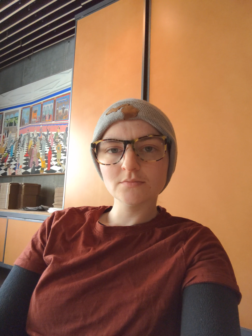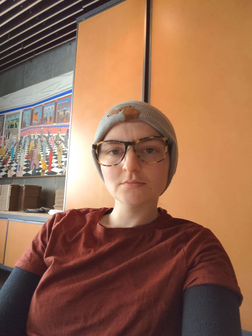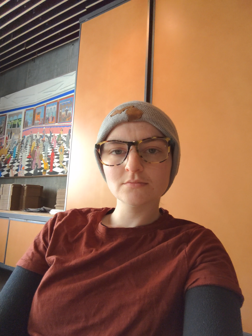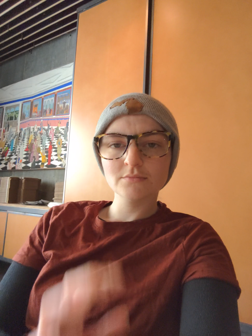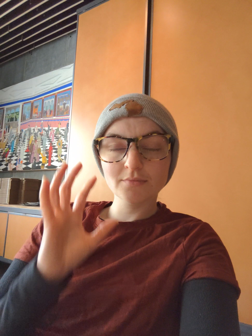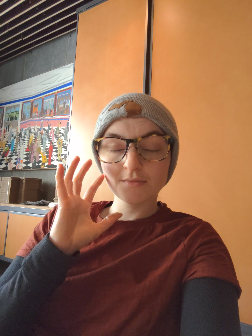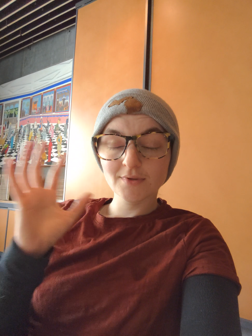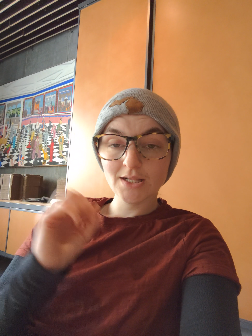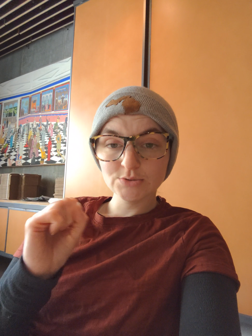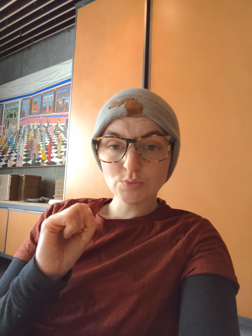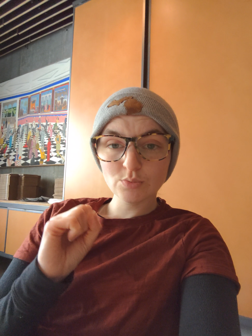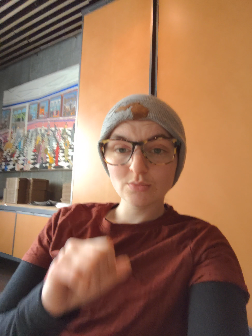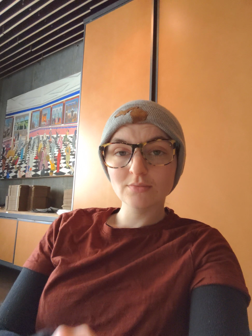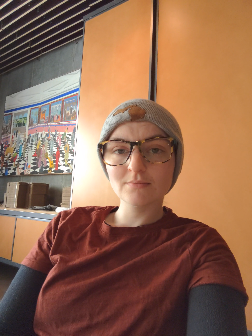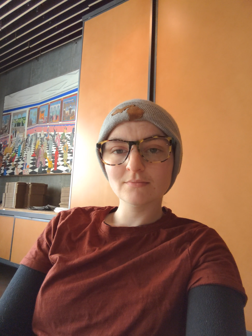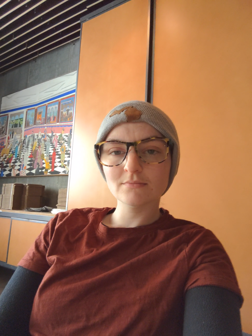loud